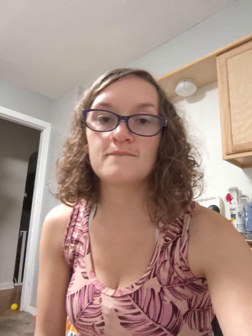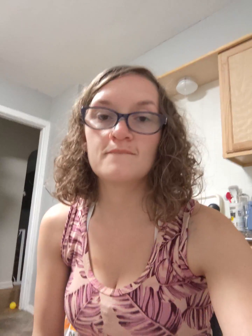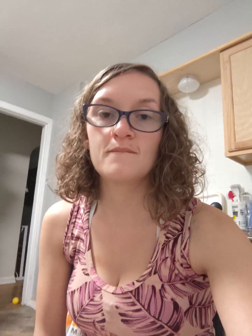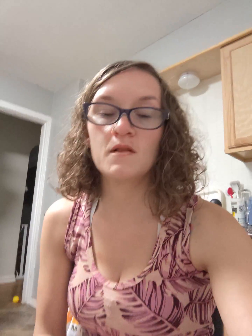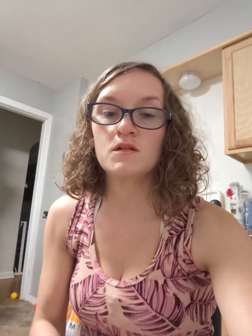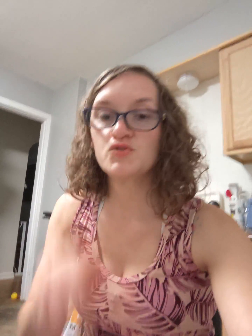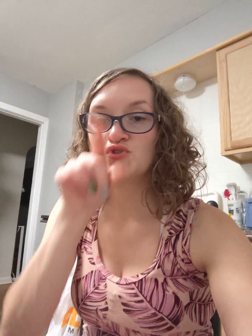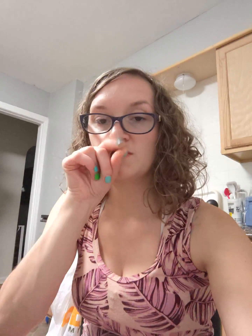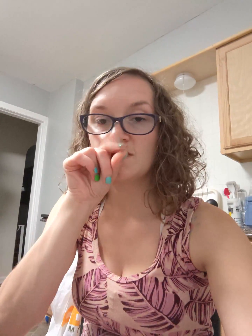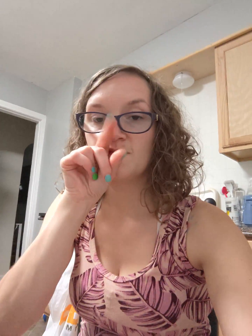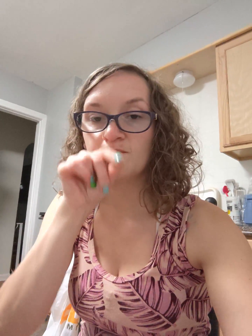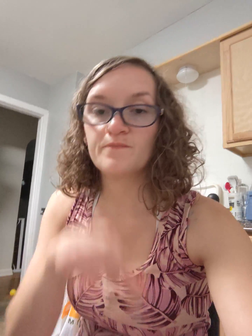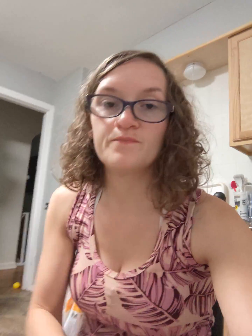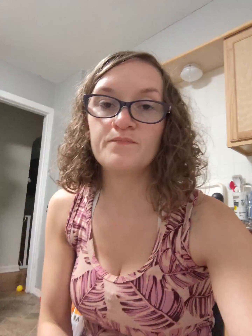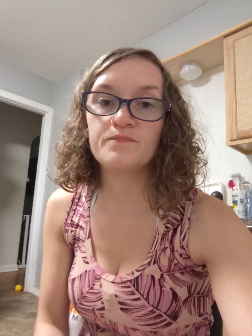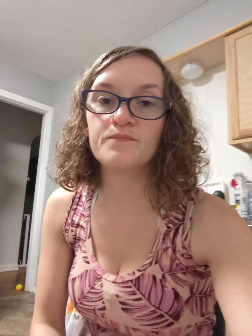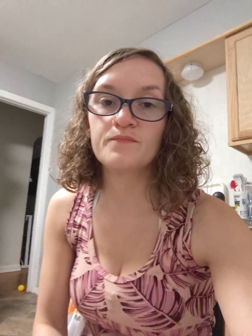chicken